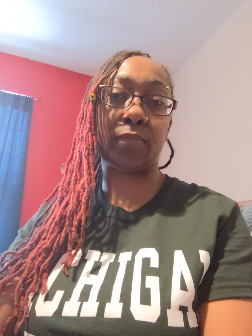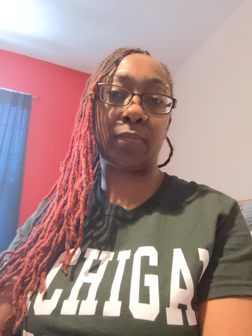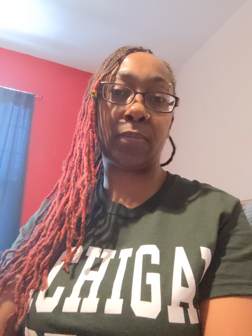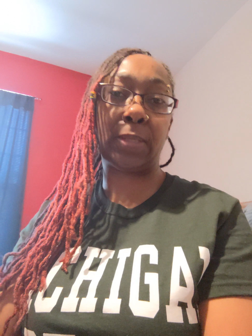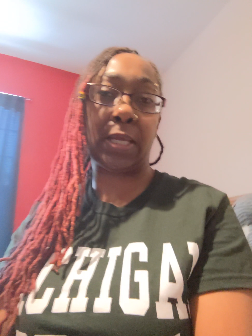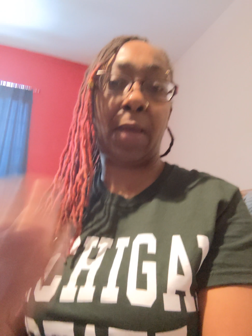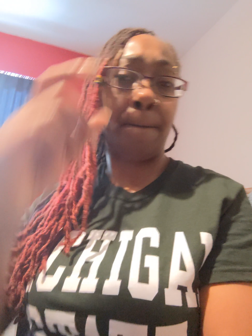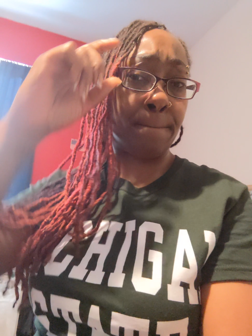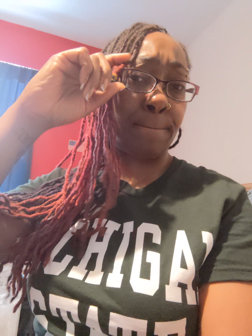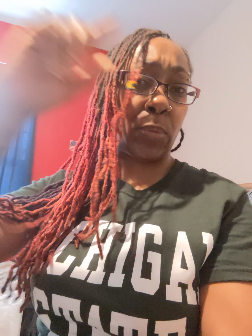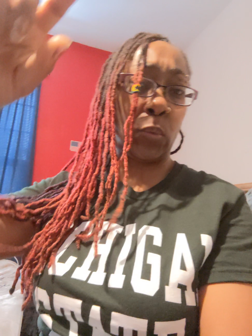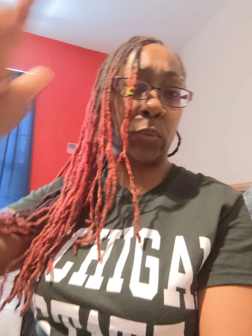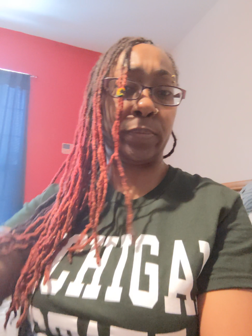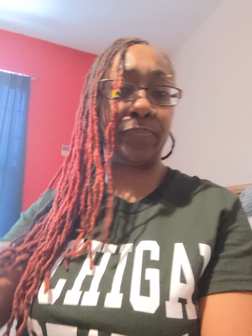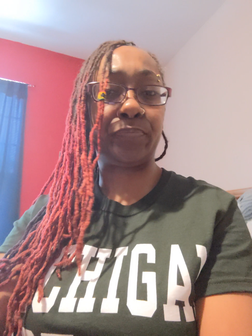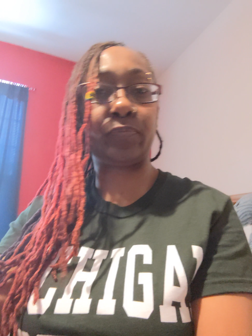moon